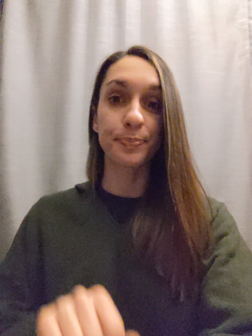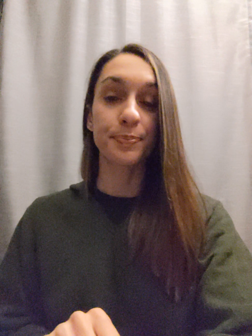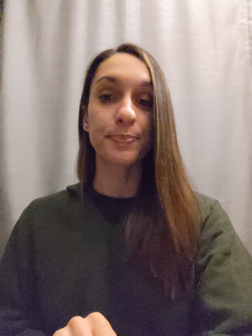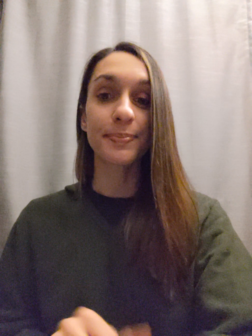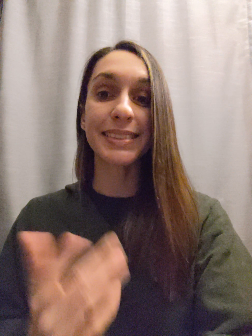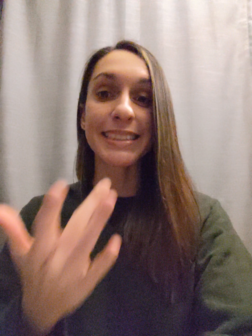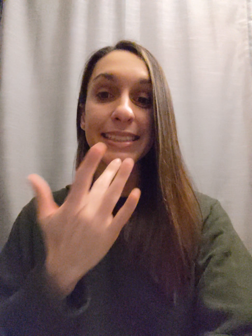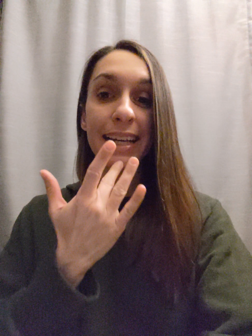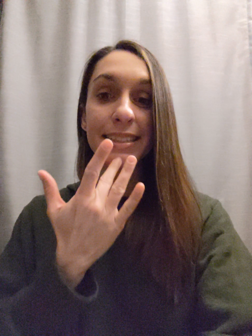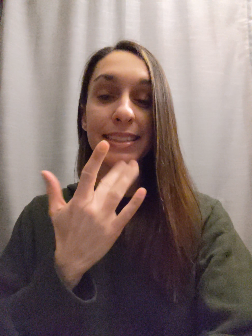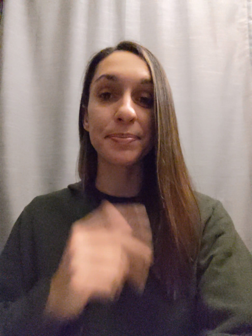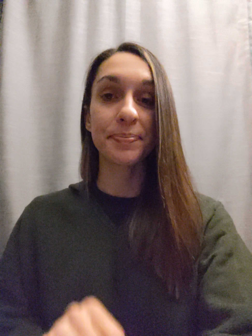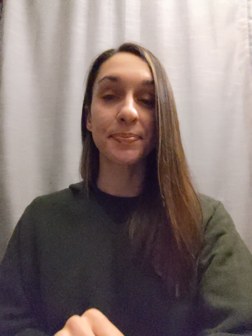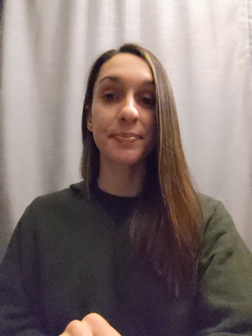taste